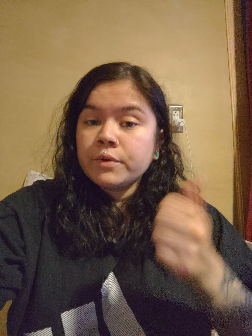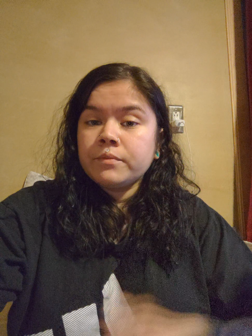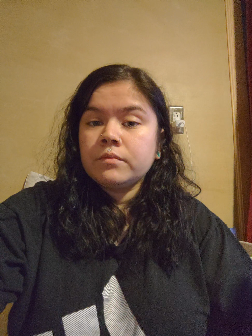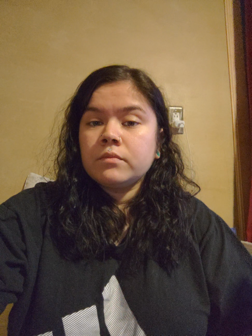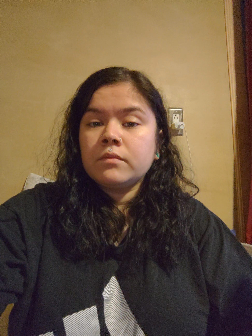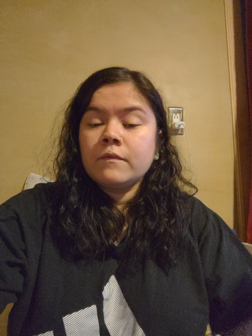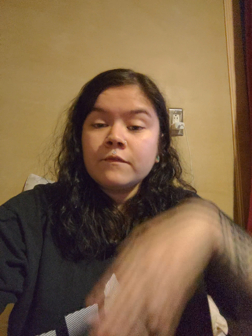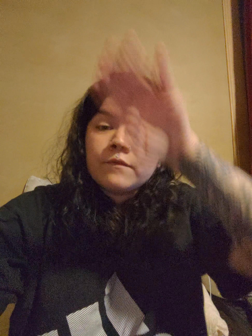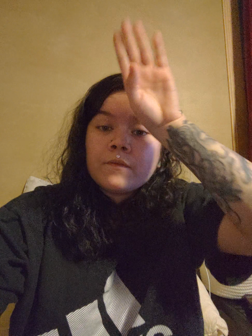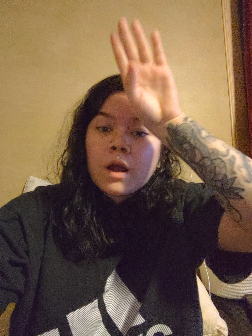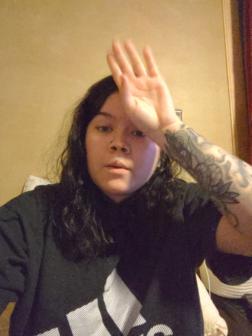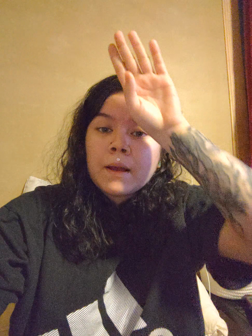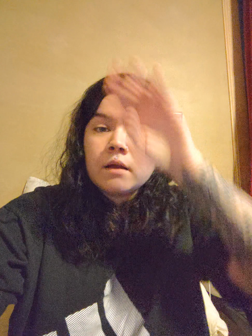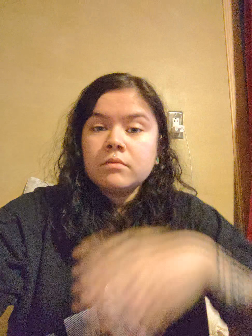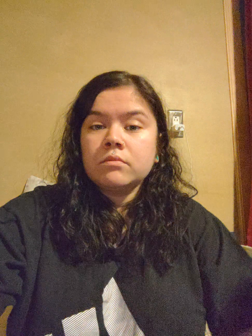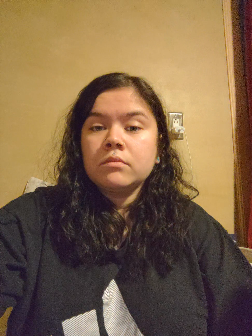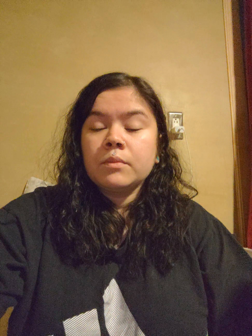fireman